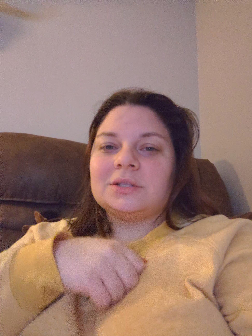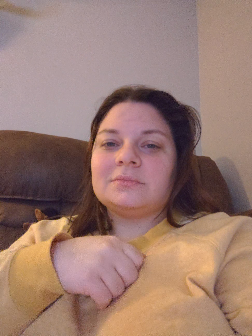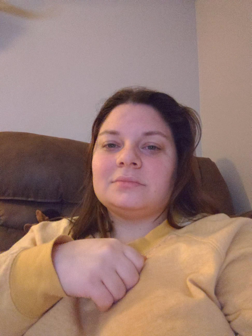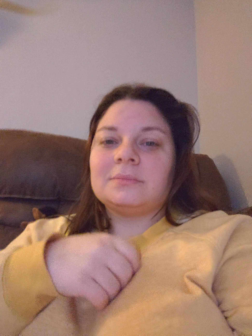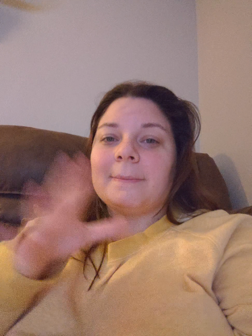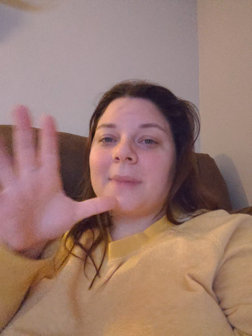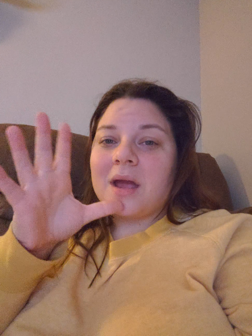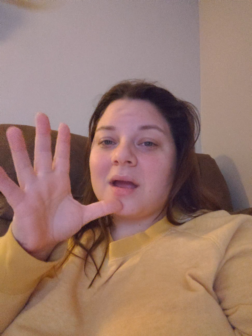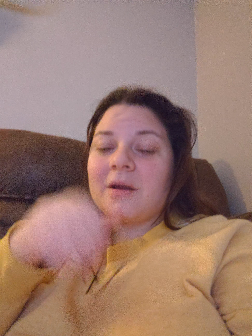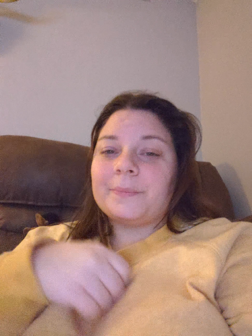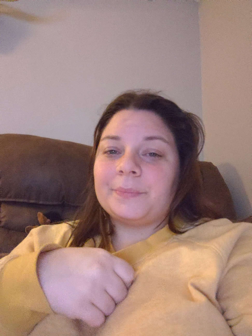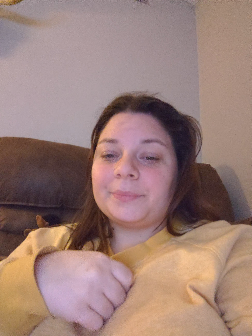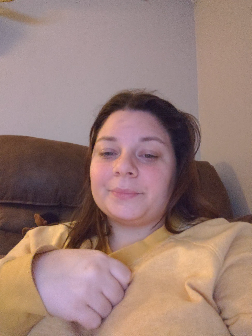mom